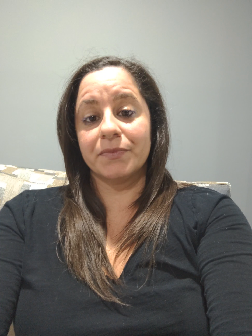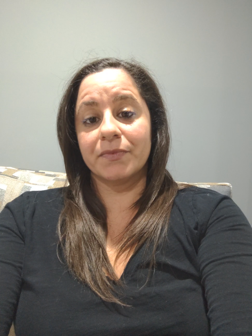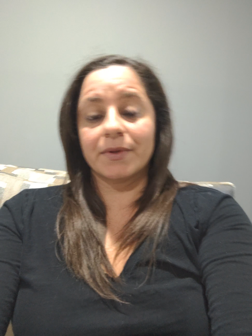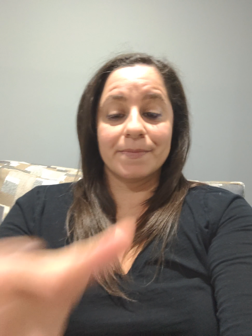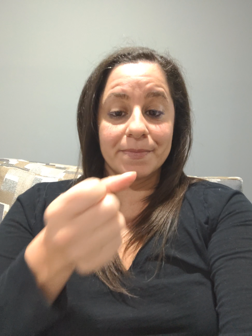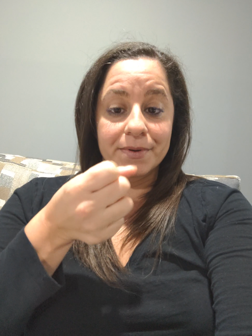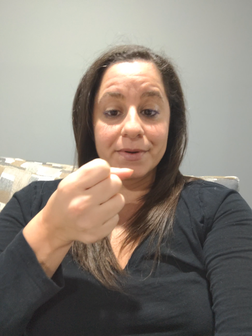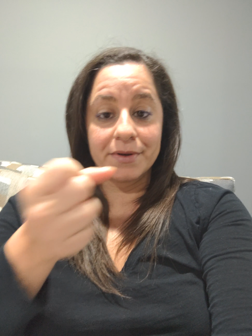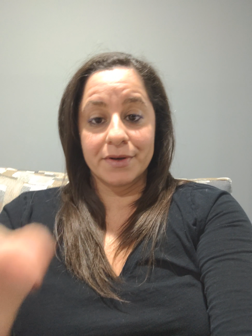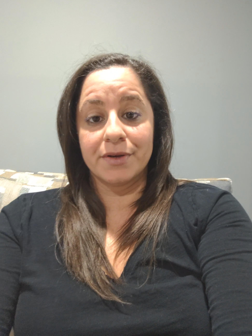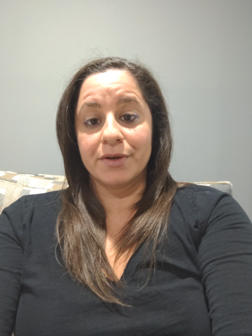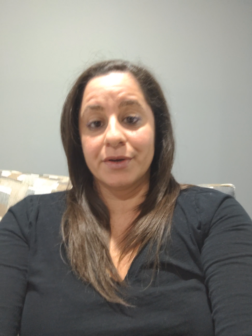milk